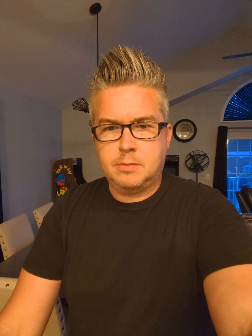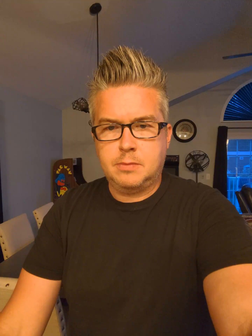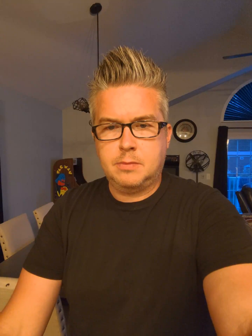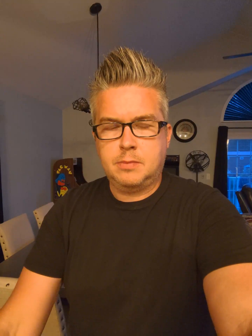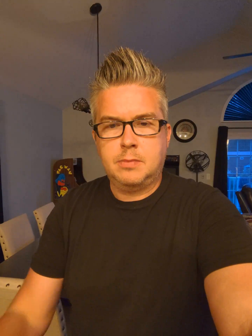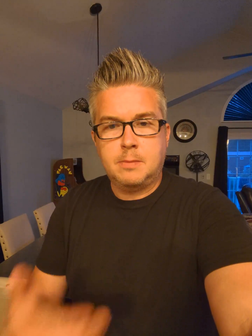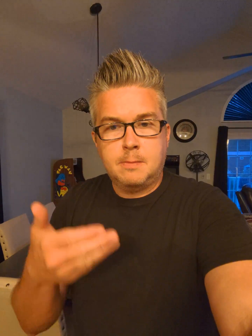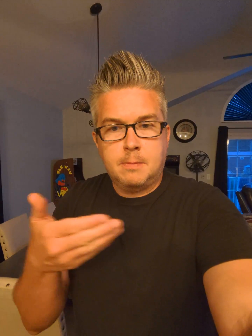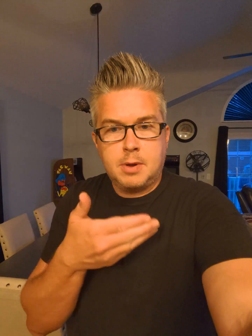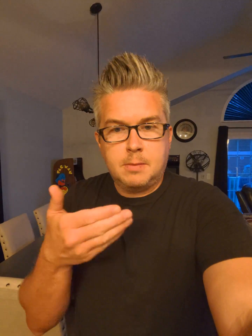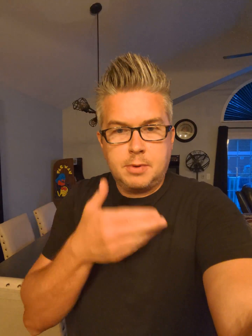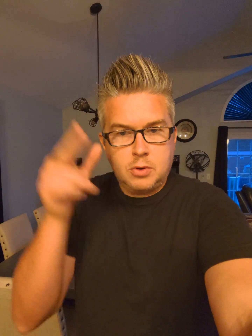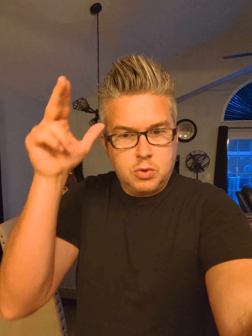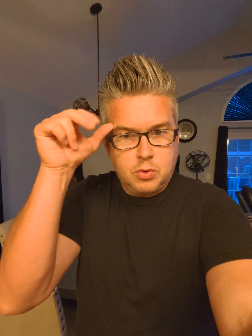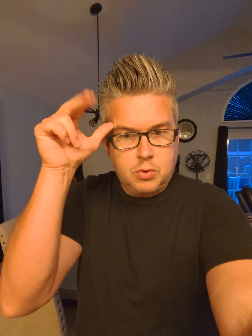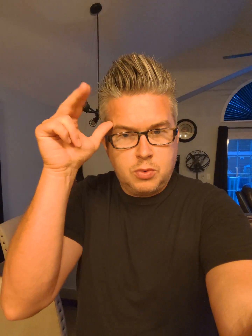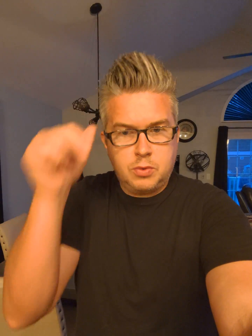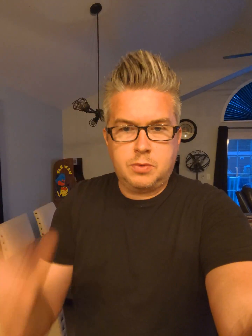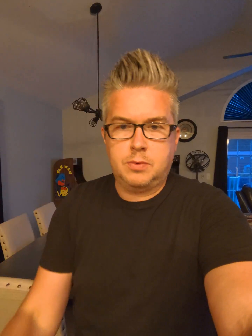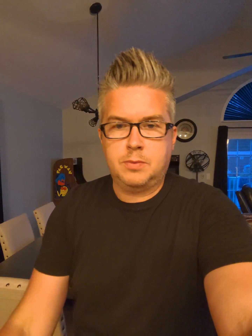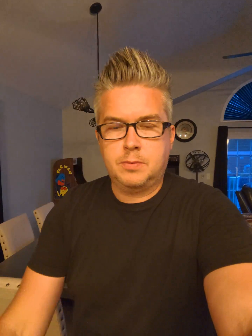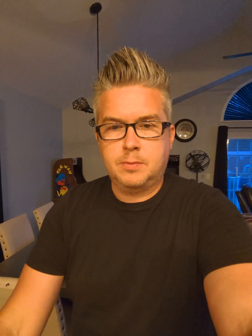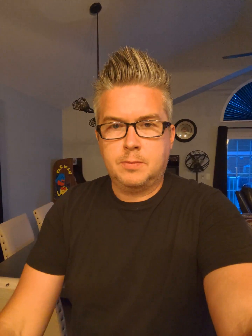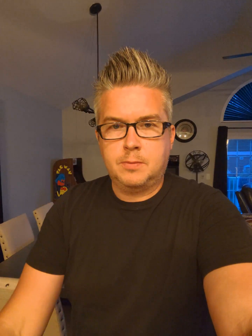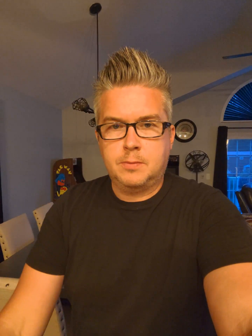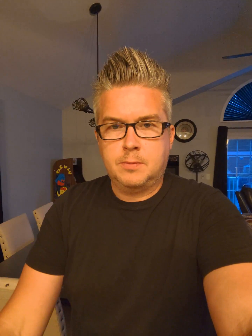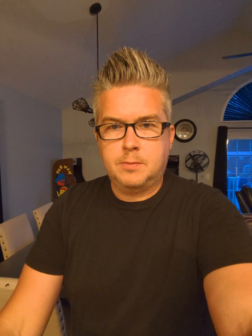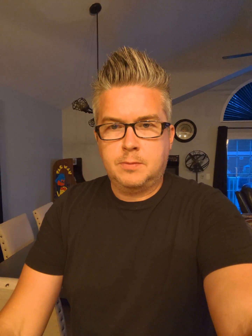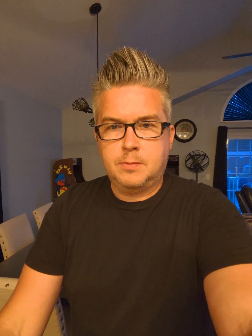pony